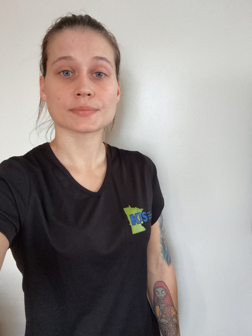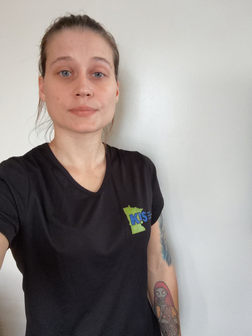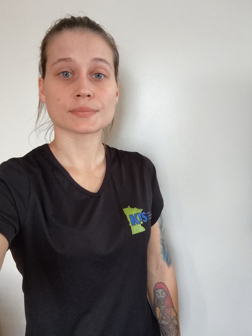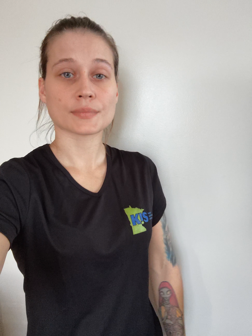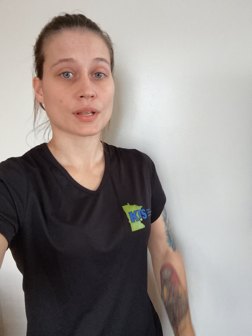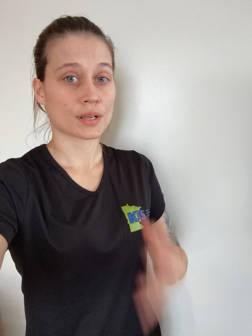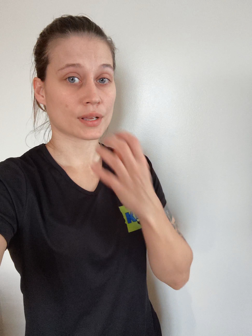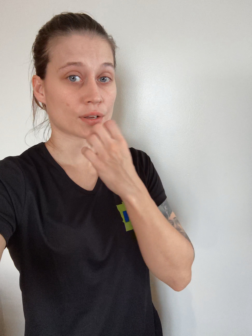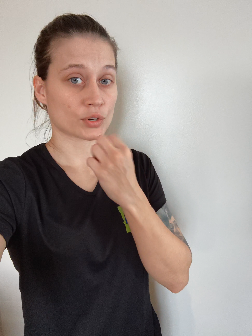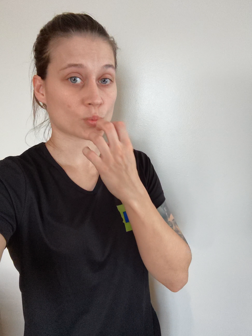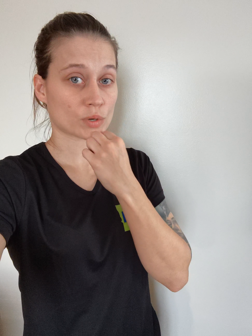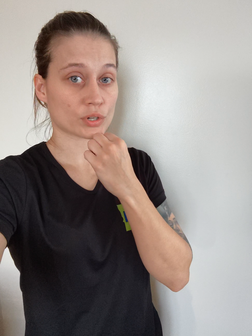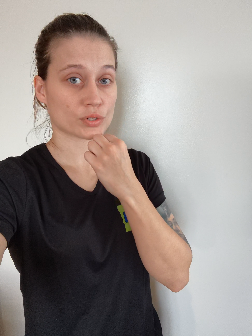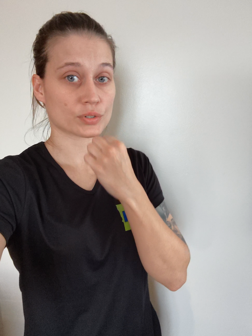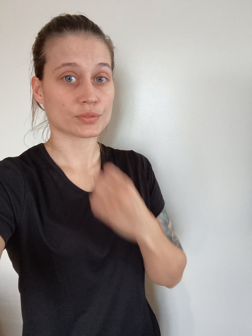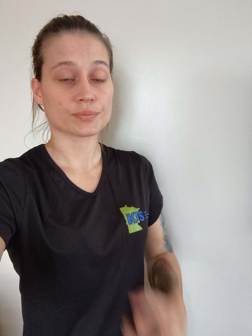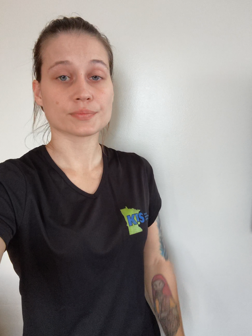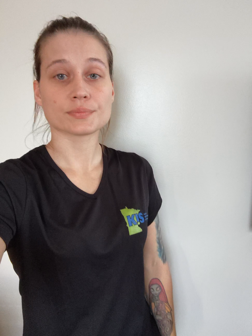underwear